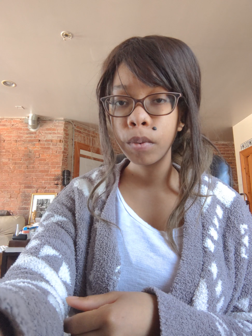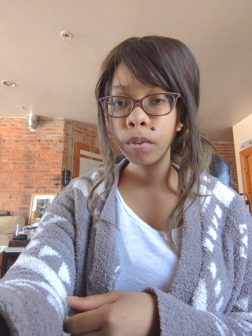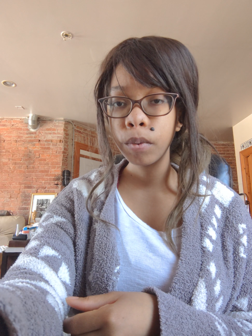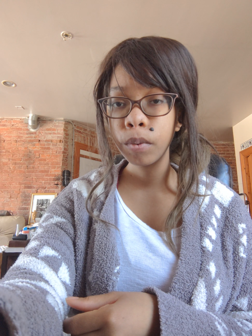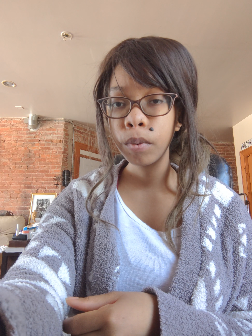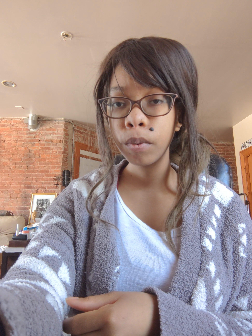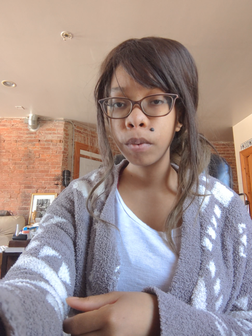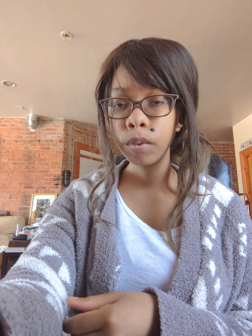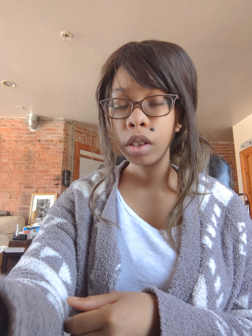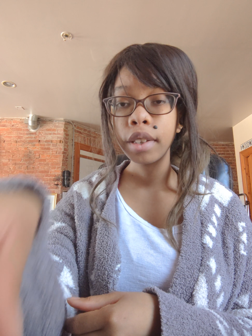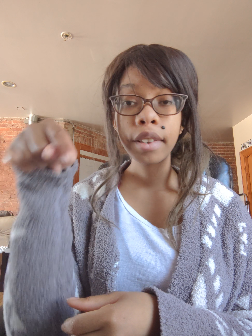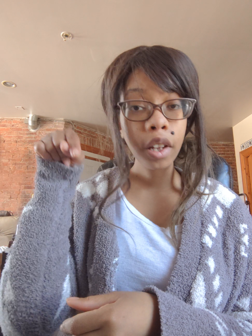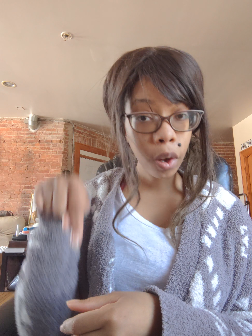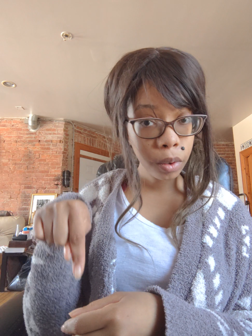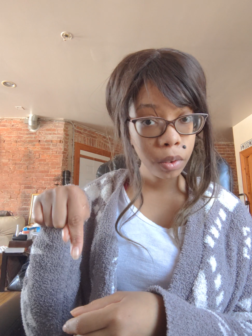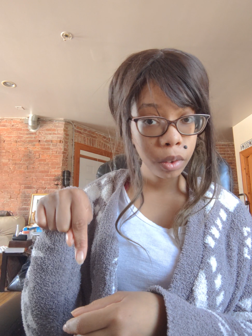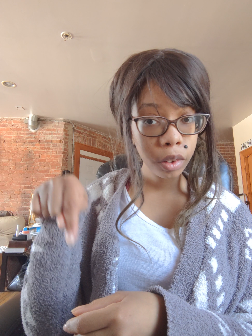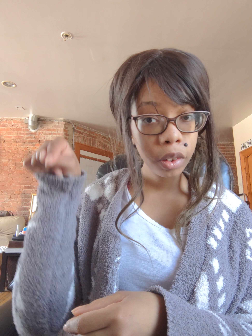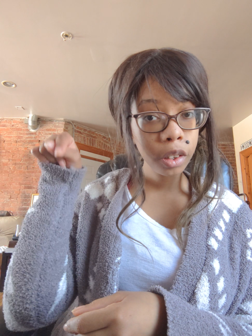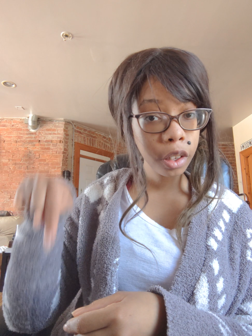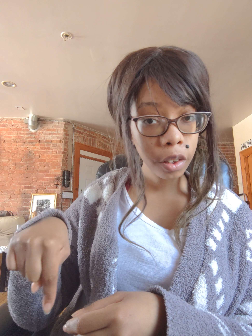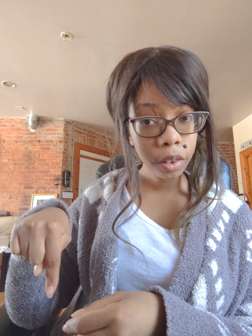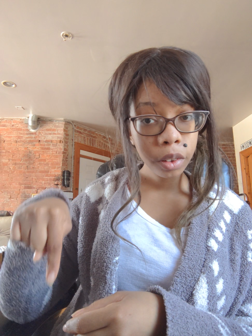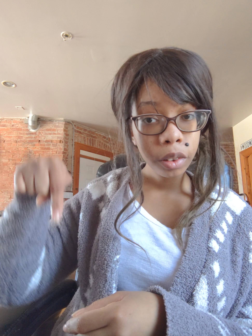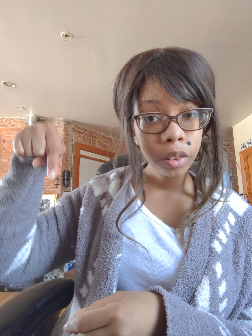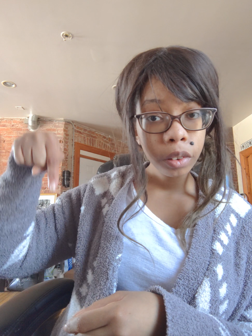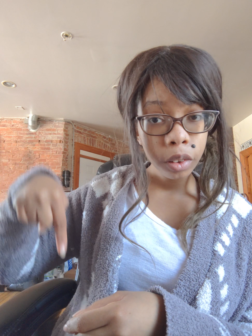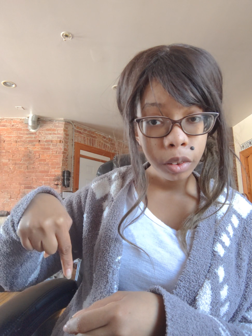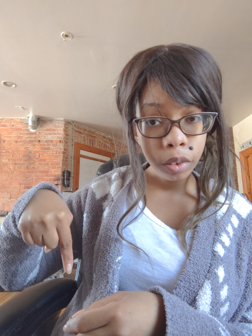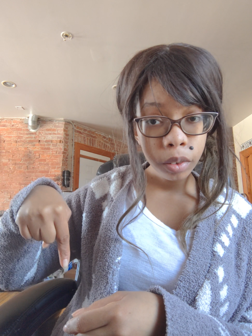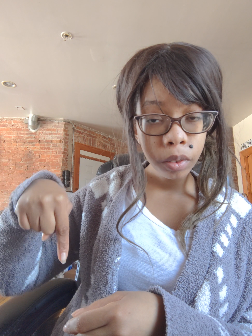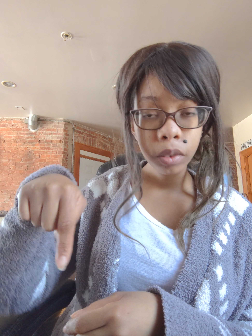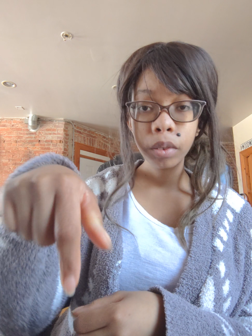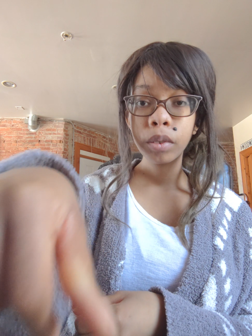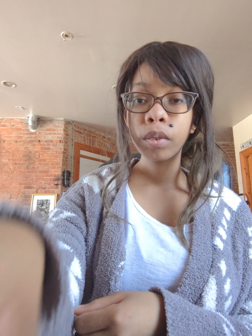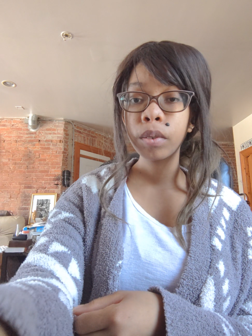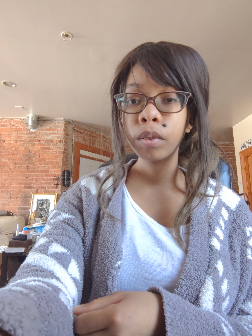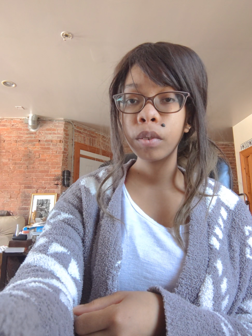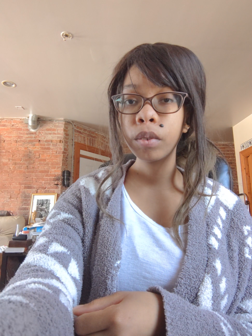down